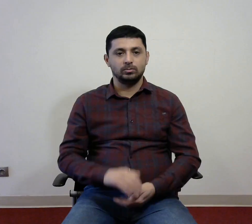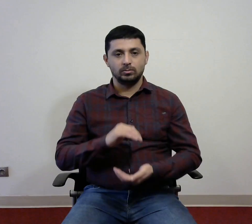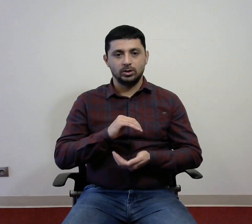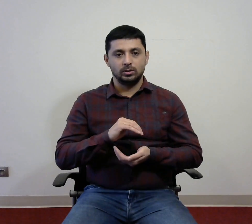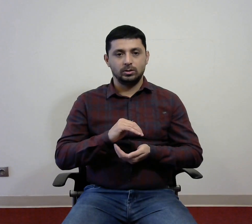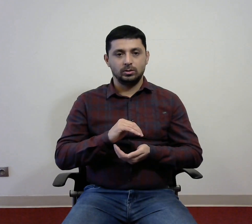balaca